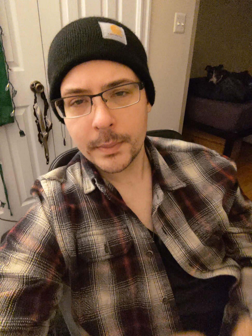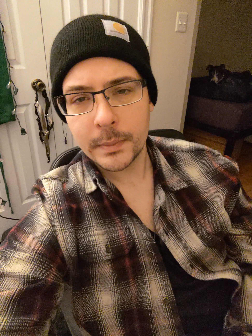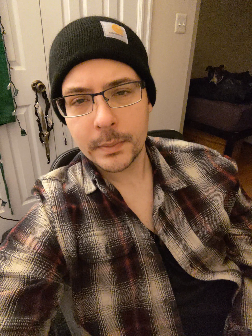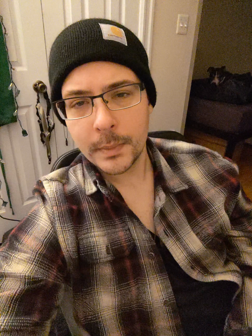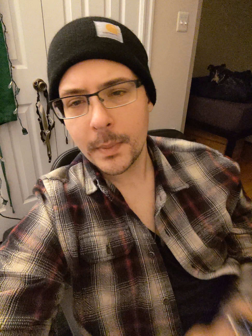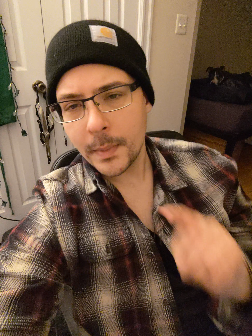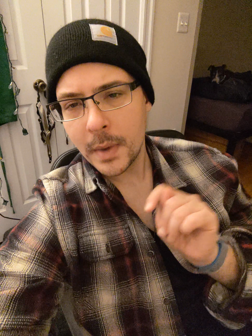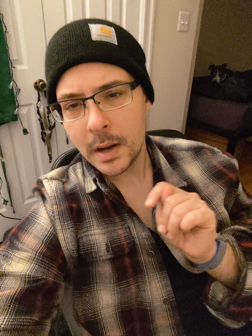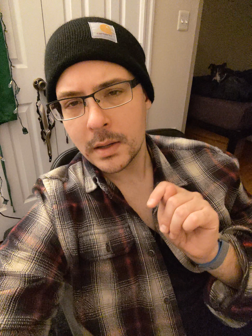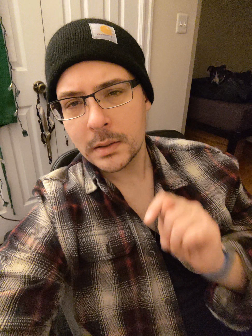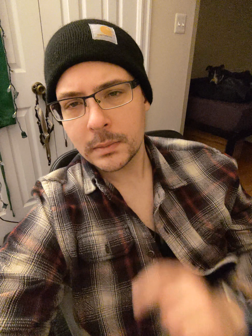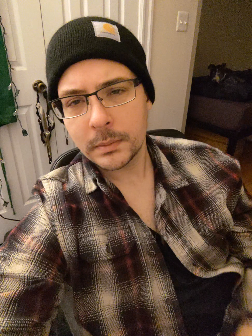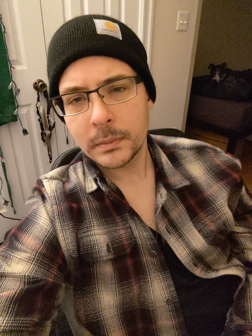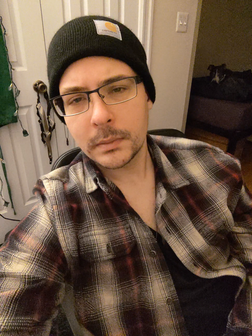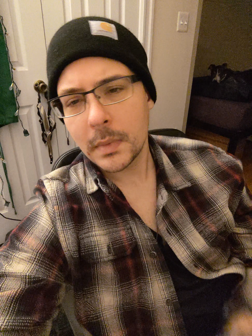potty